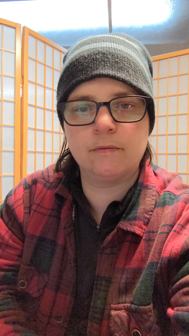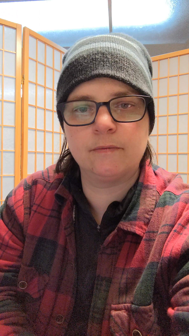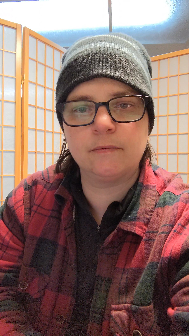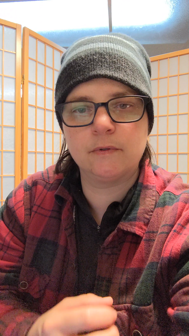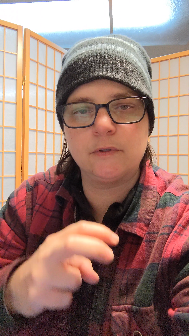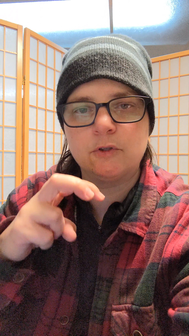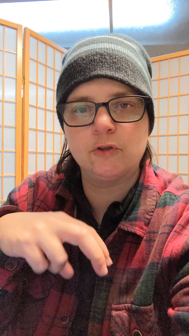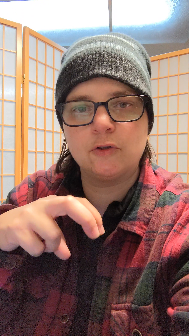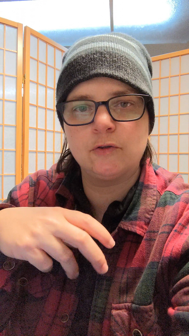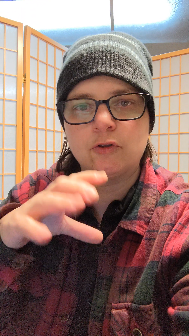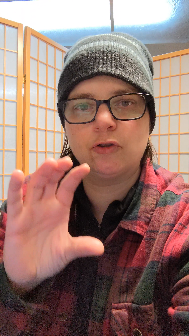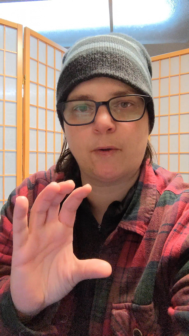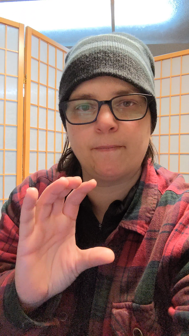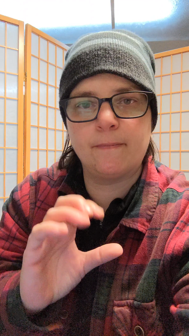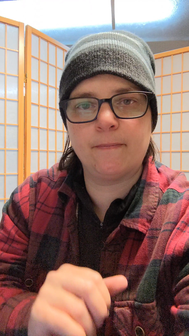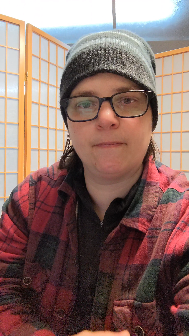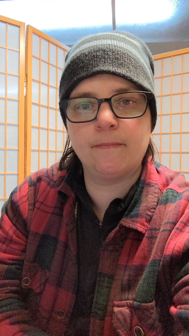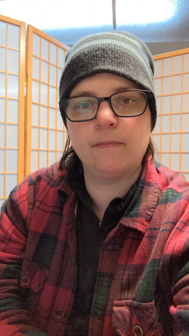potato chip